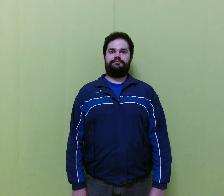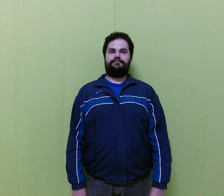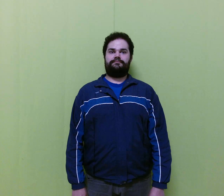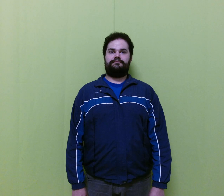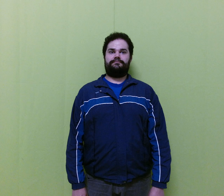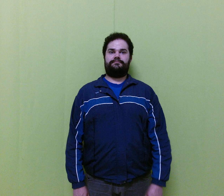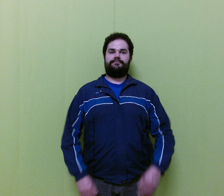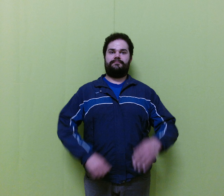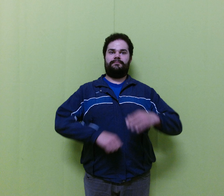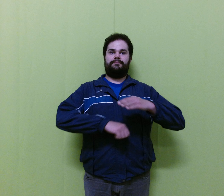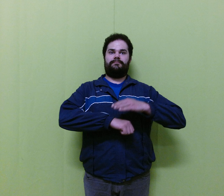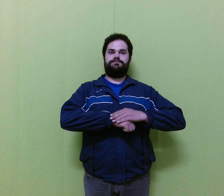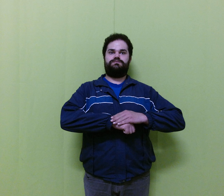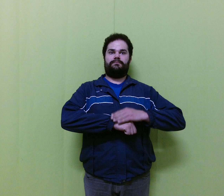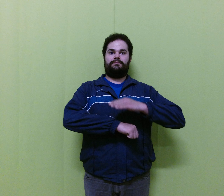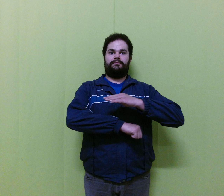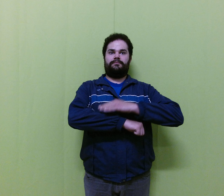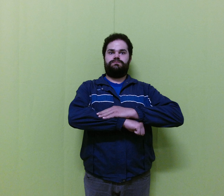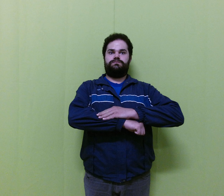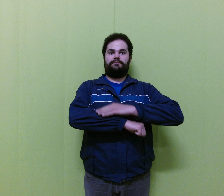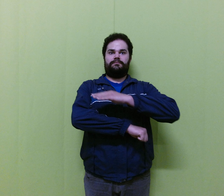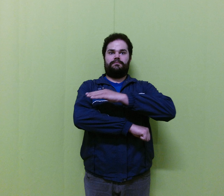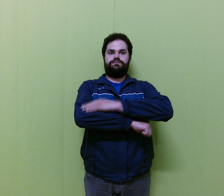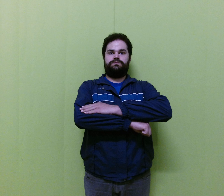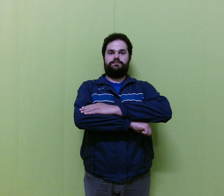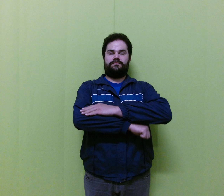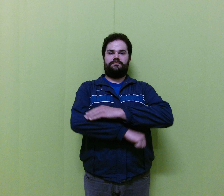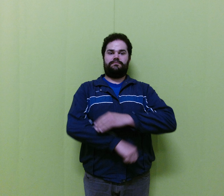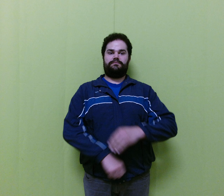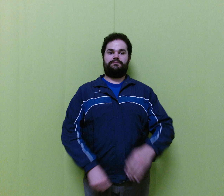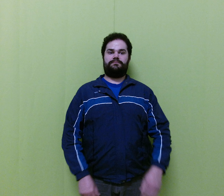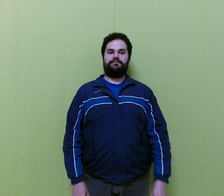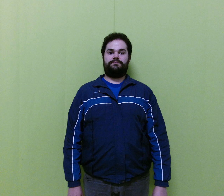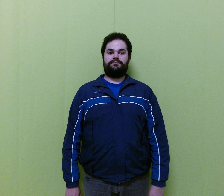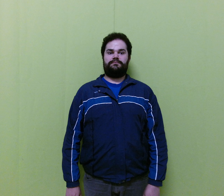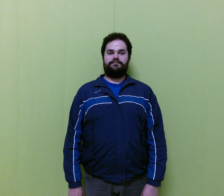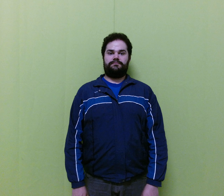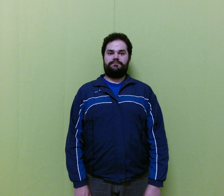sapo